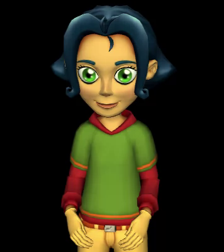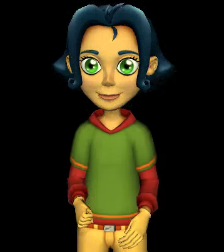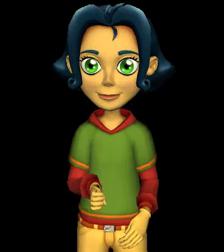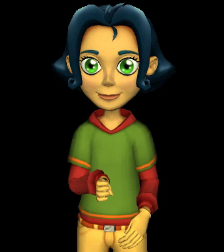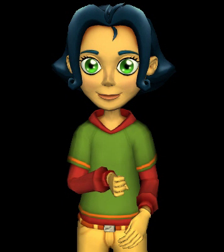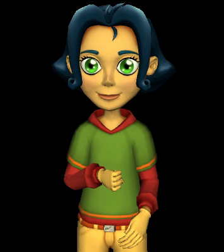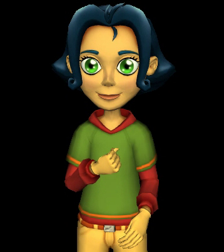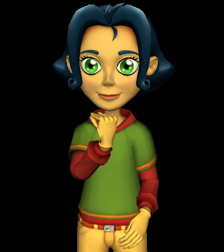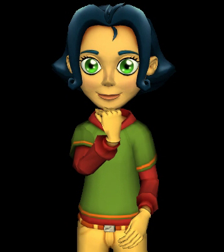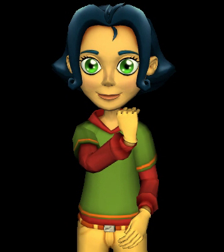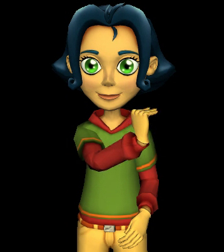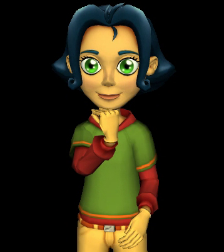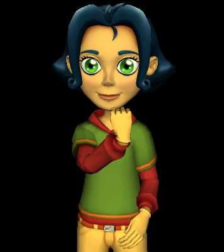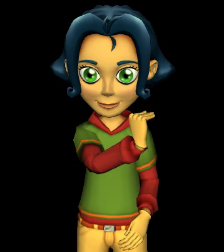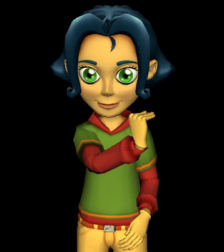ثلاجة